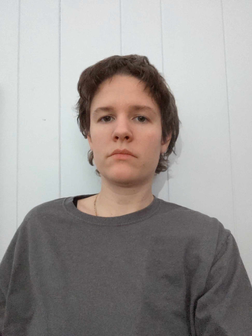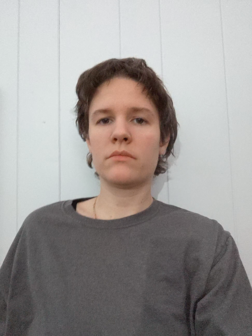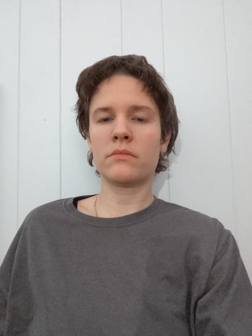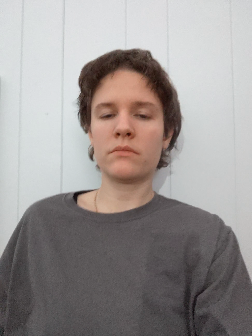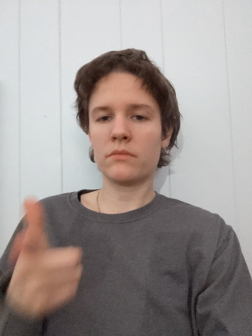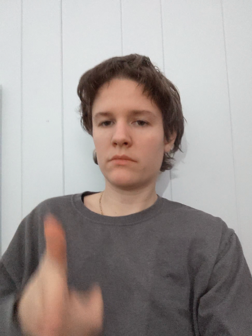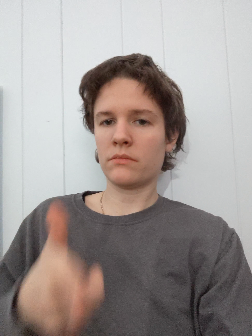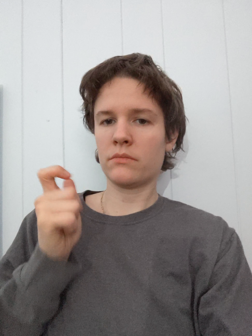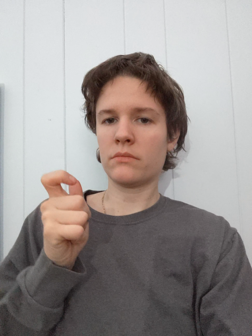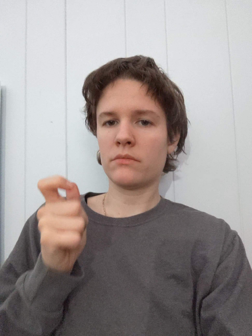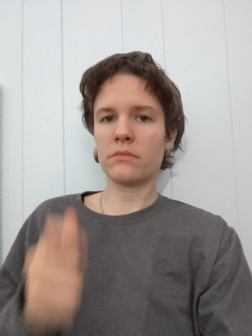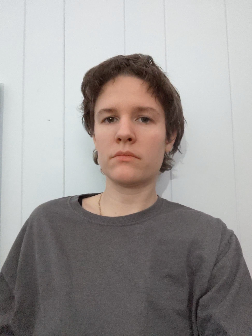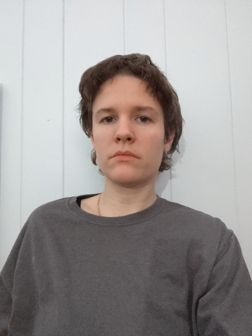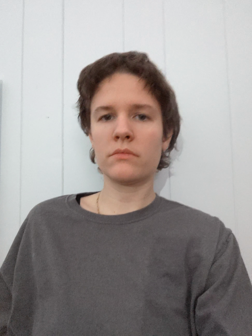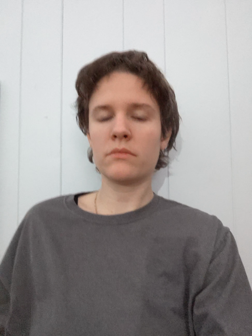fast